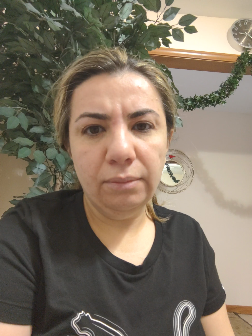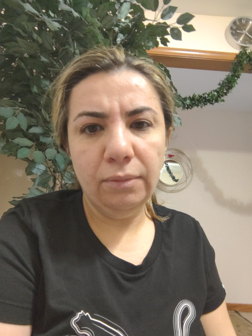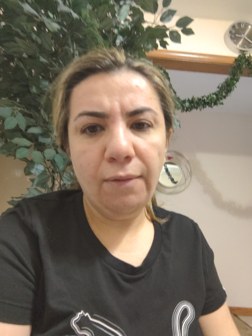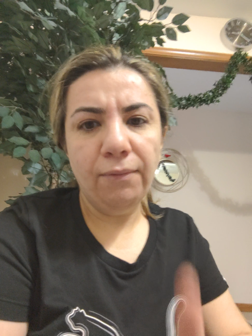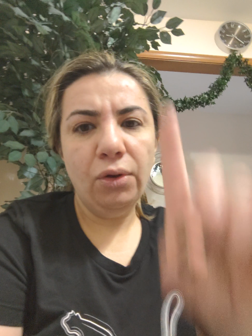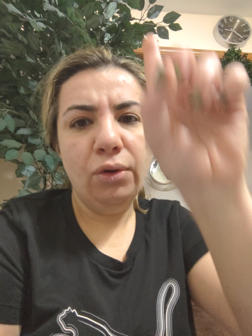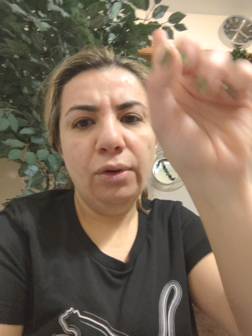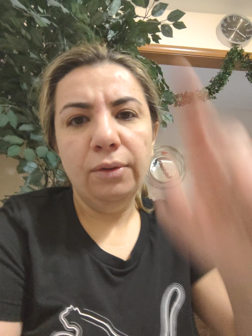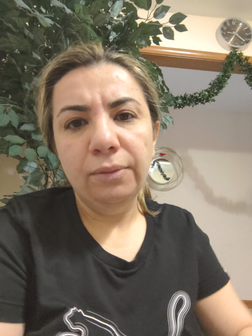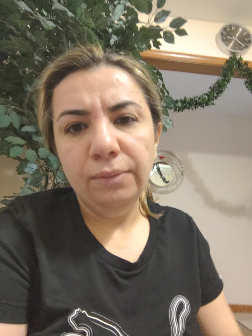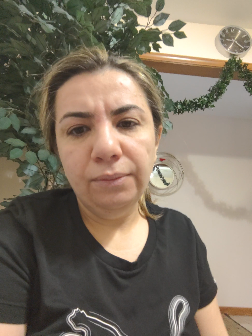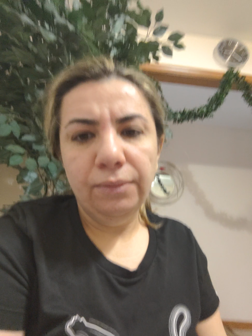up